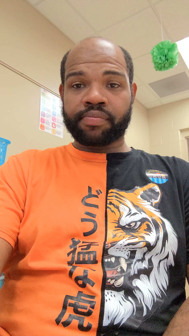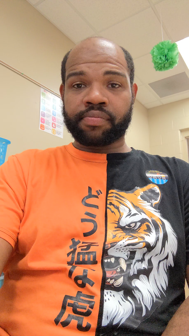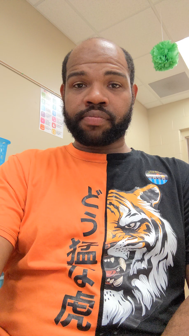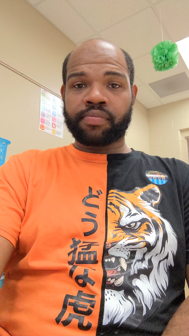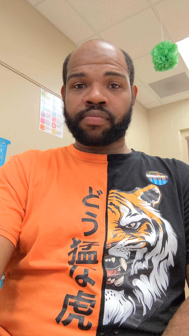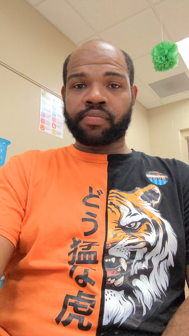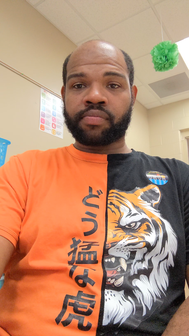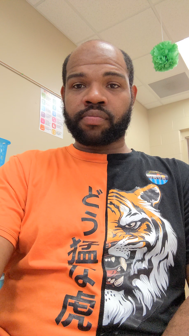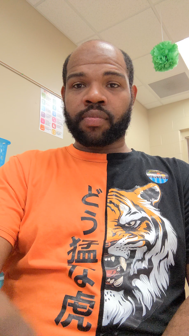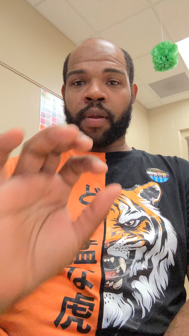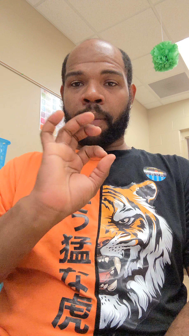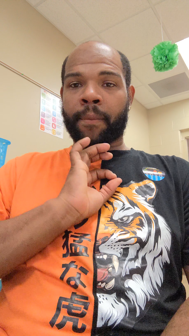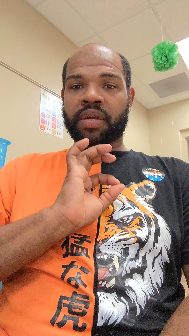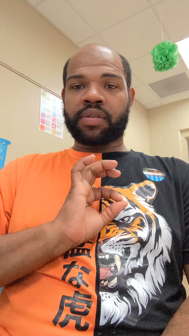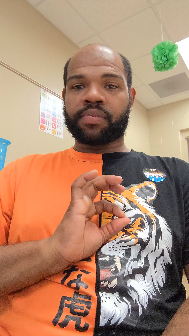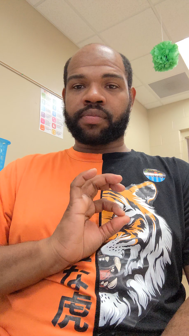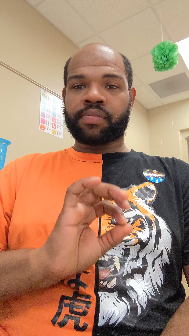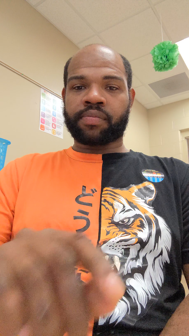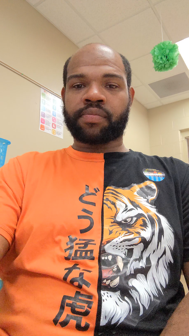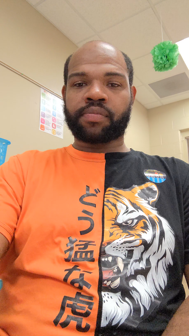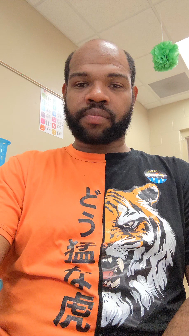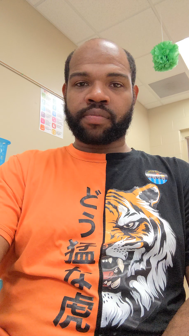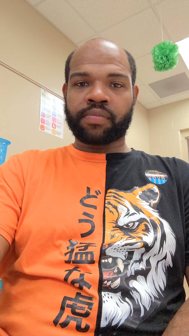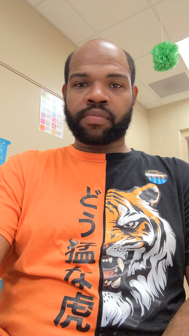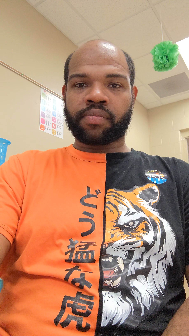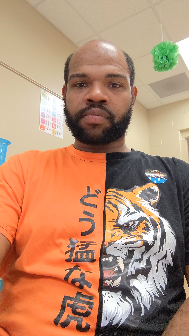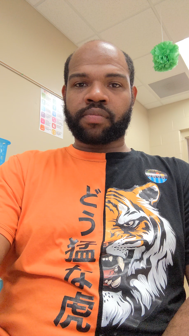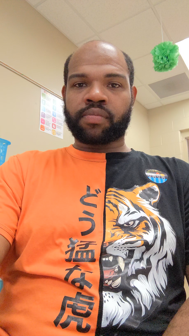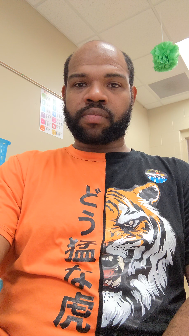button